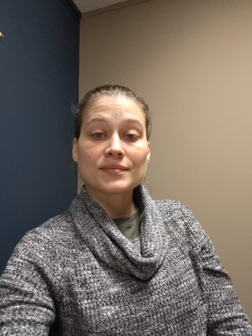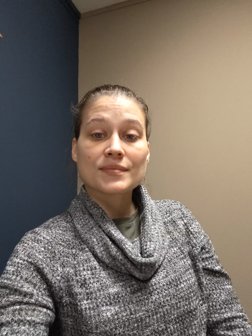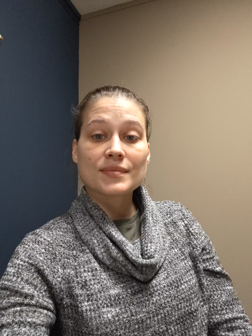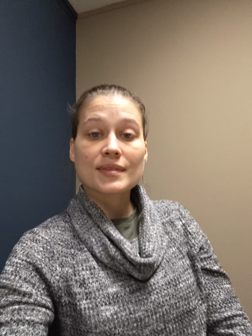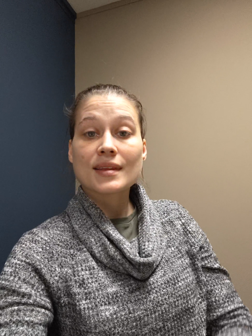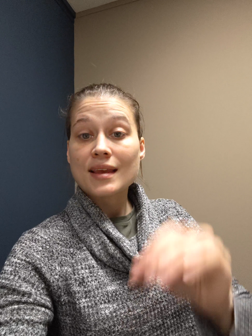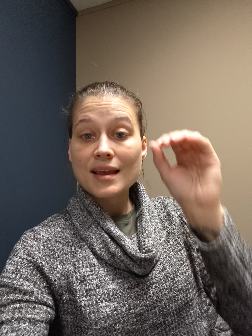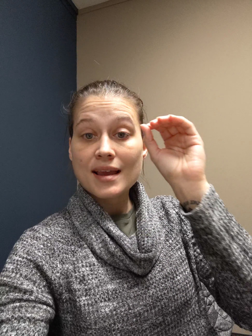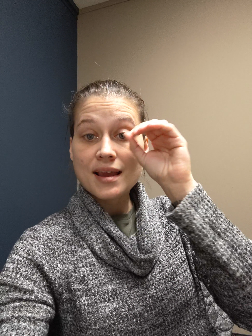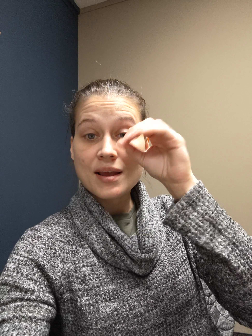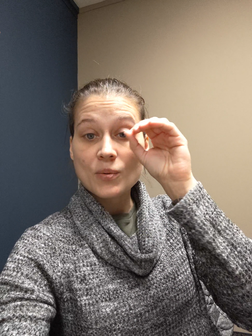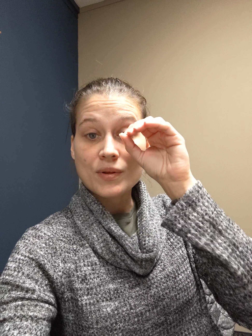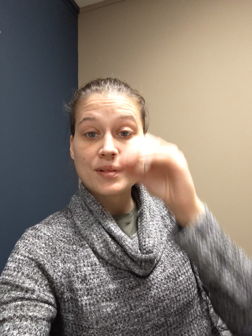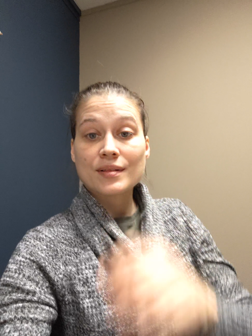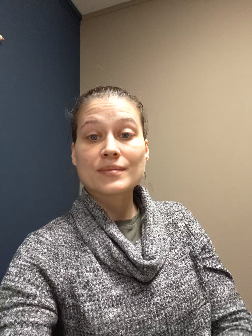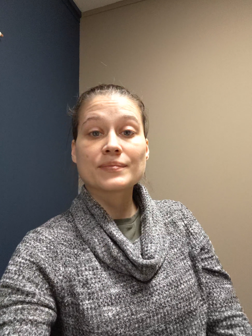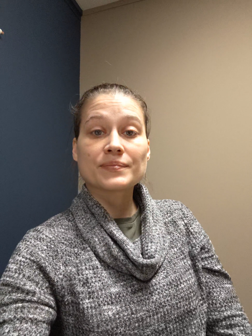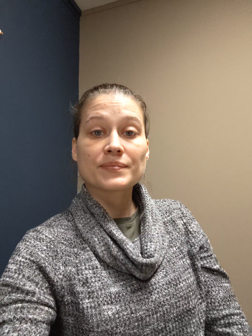owl